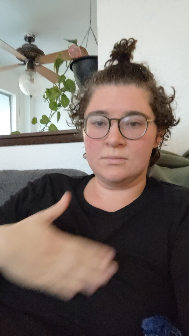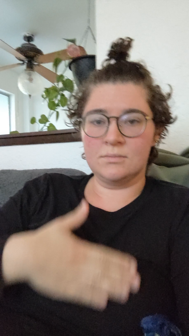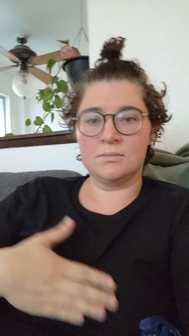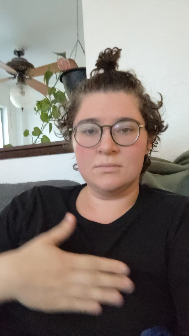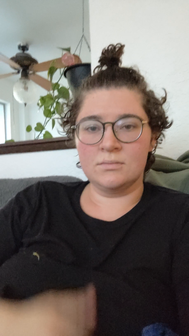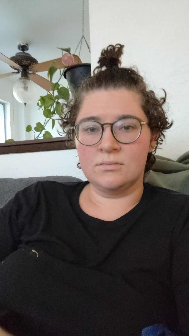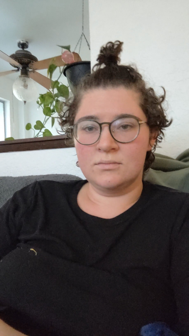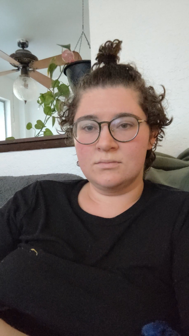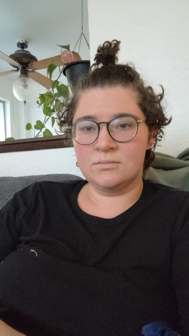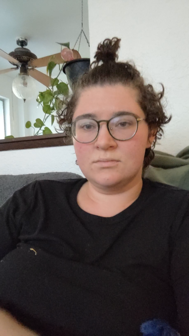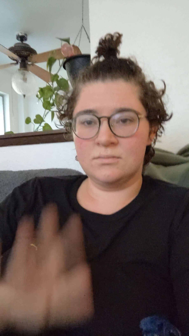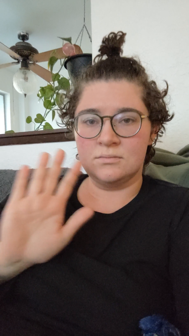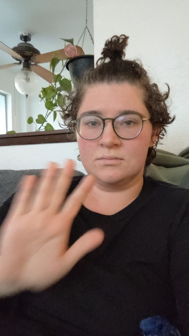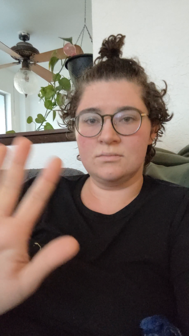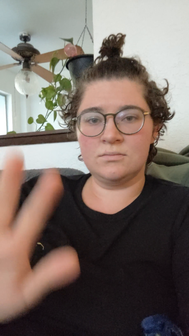push